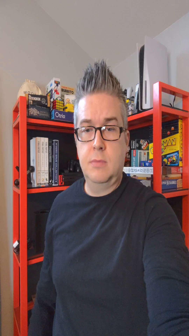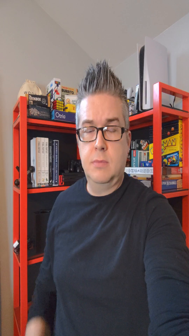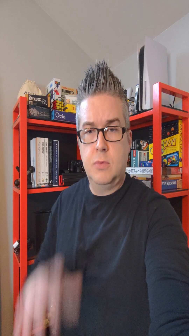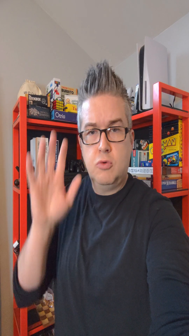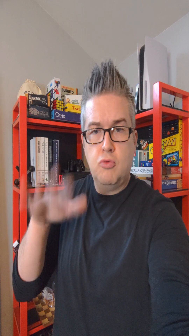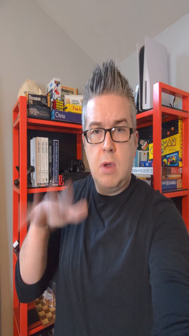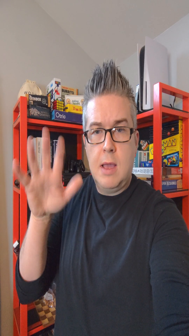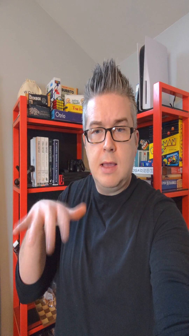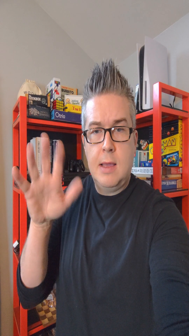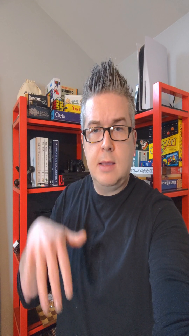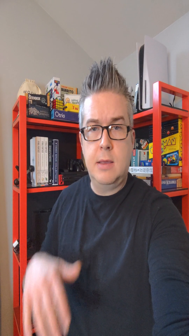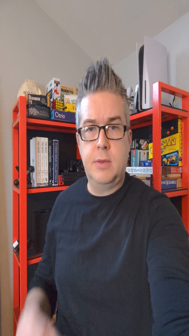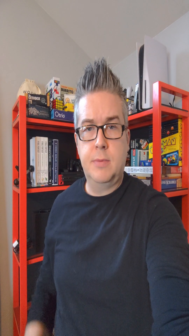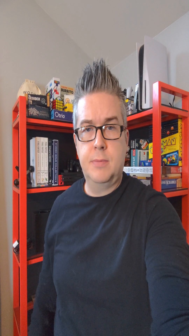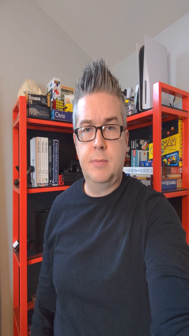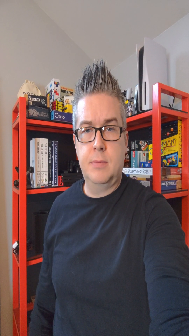rain